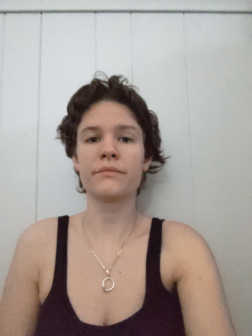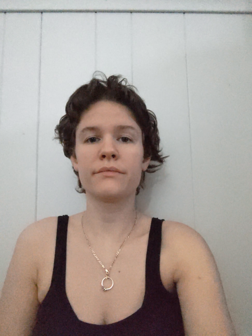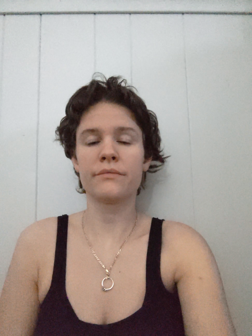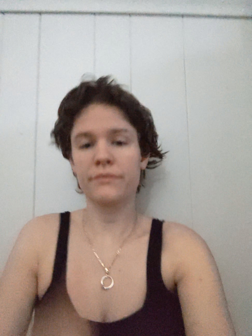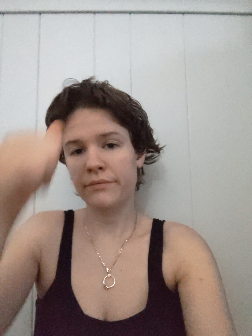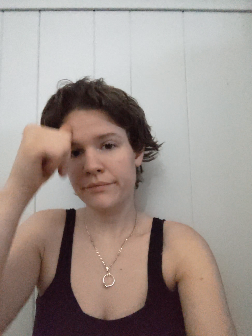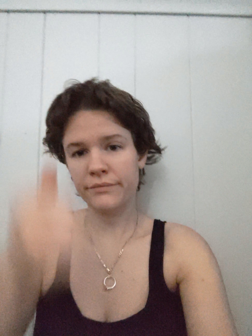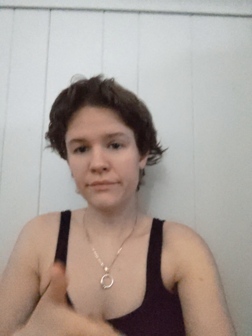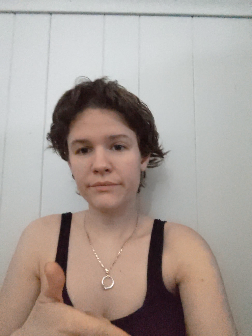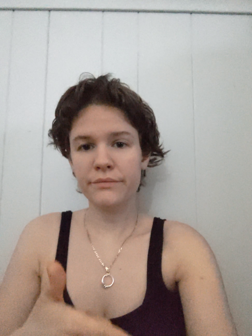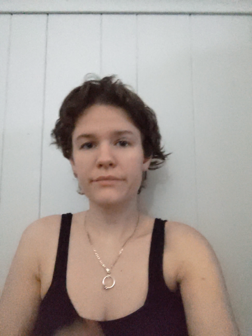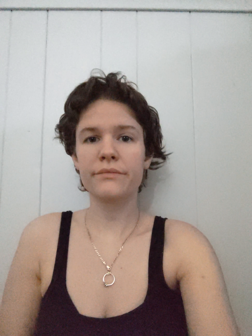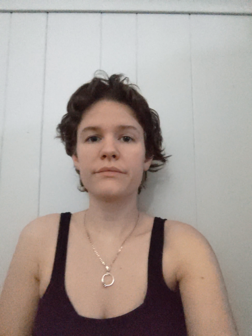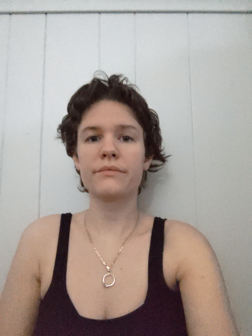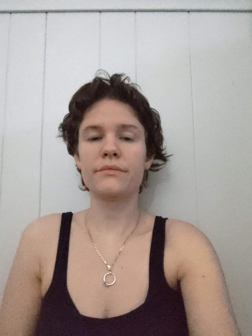brother